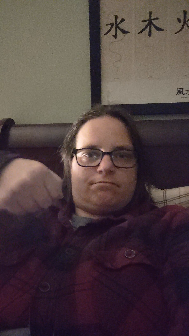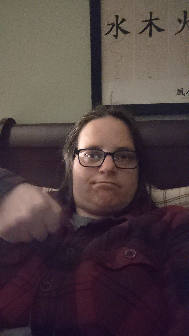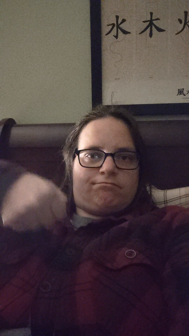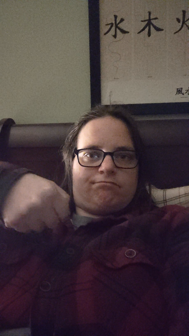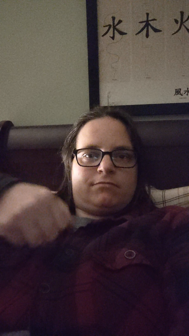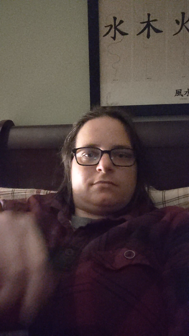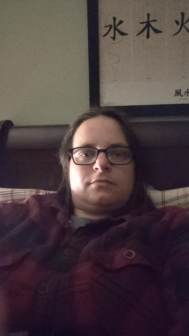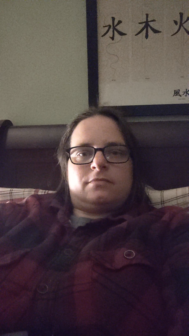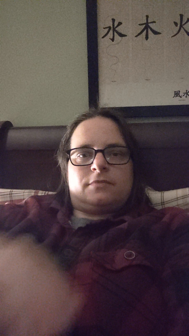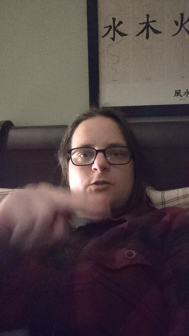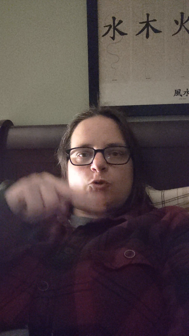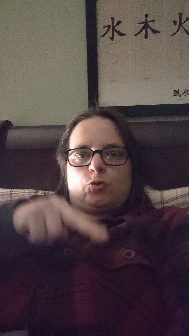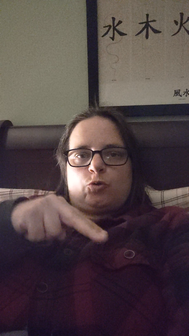nurse